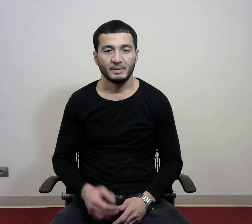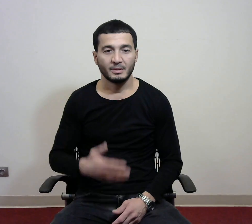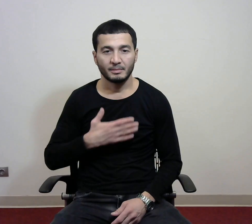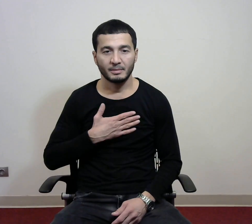mən